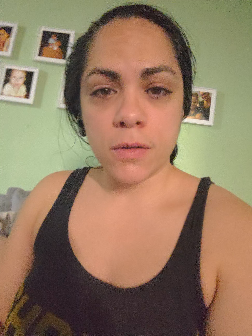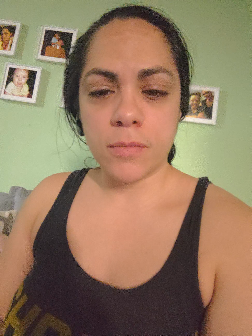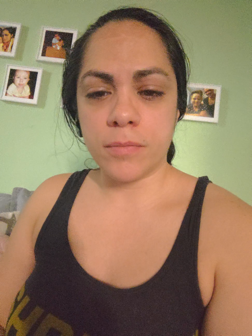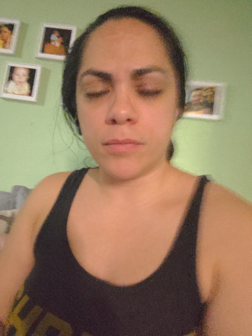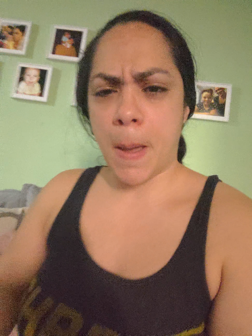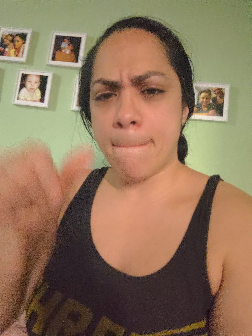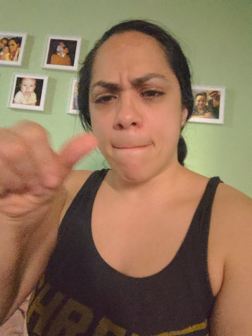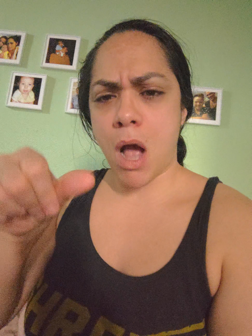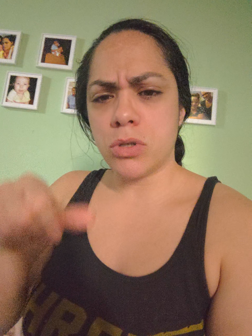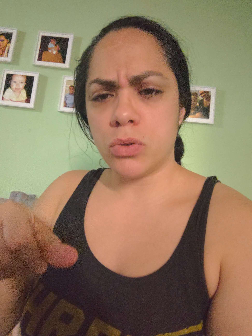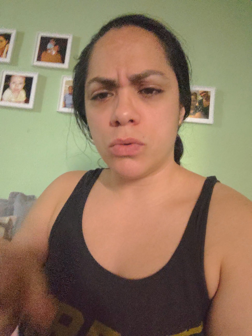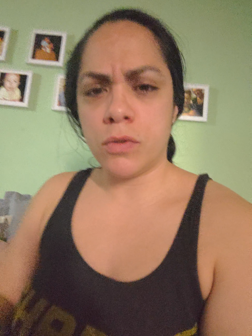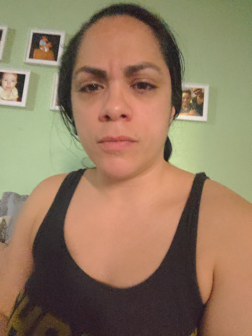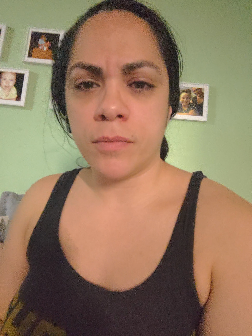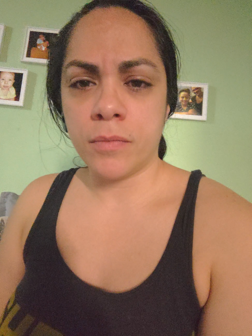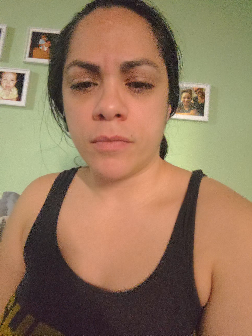puzzle